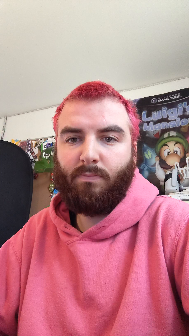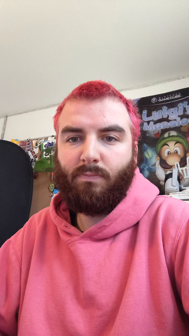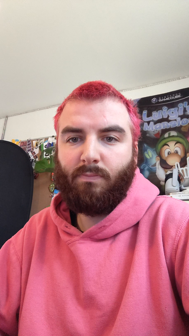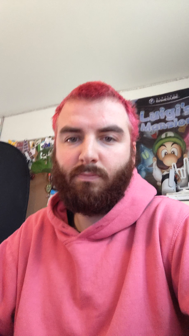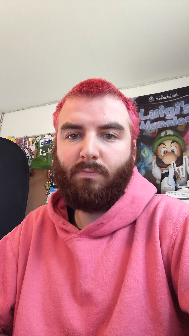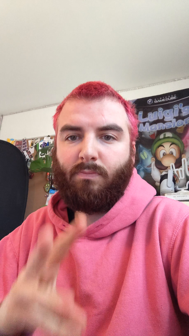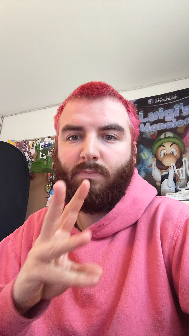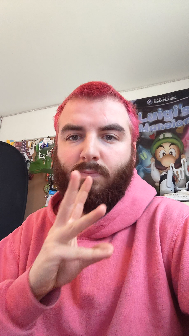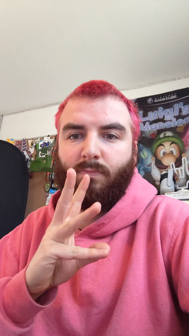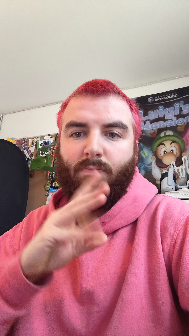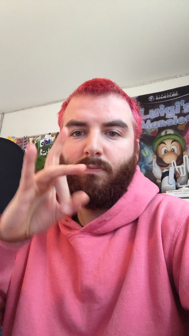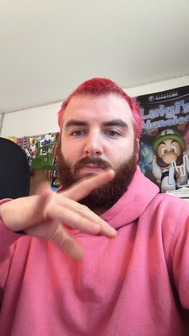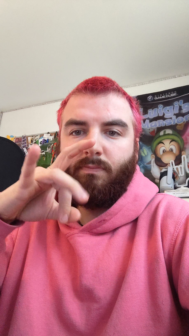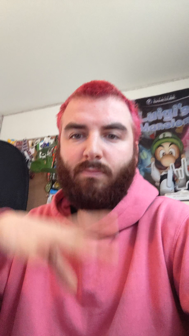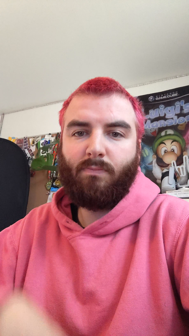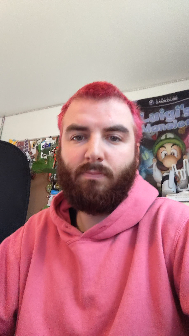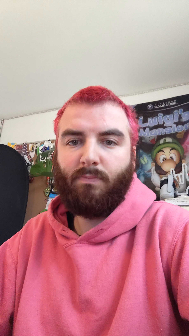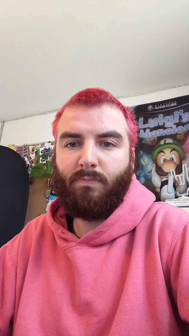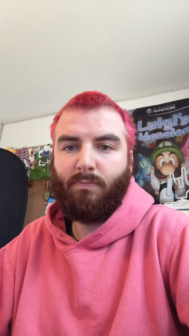melon